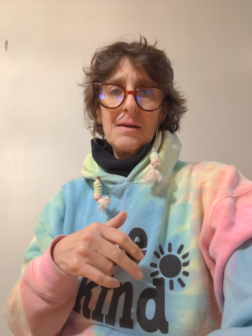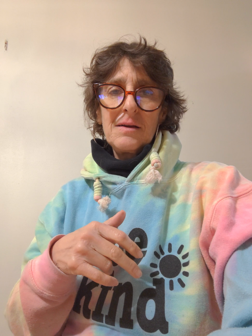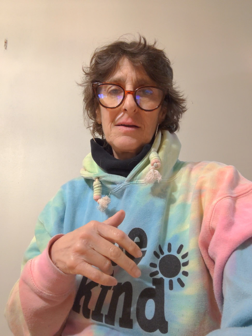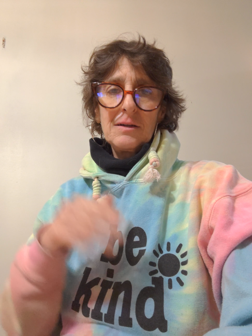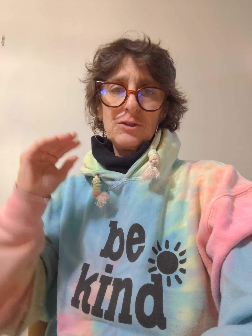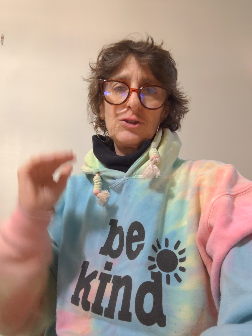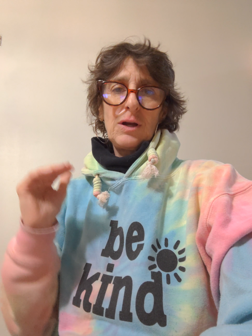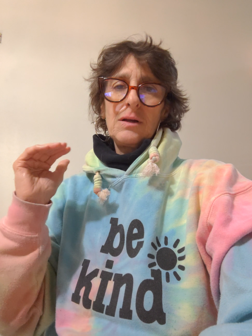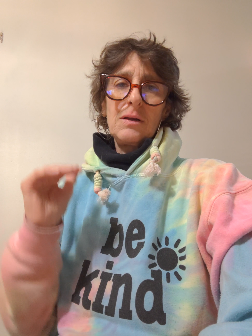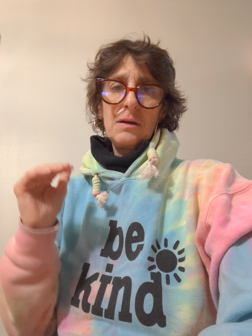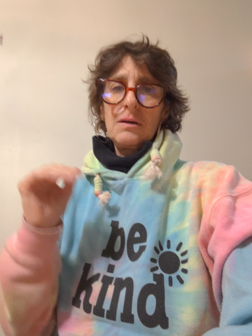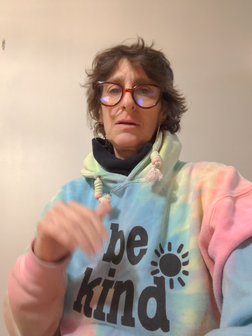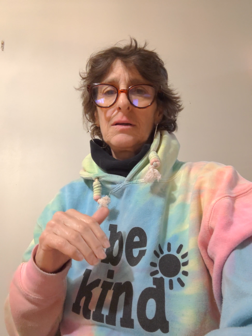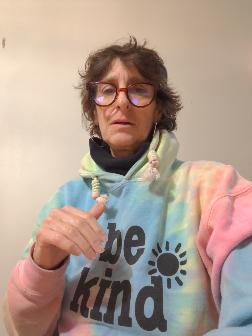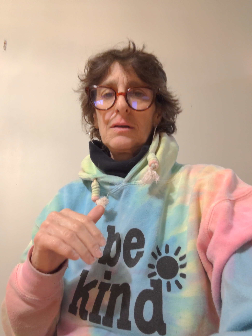child